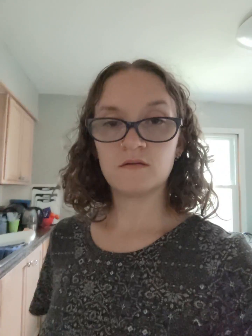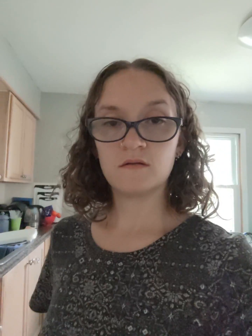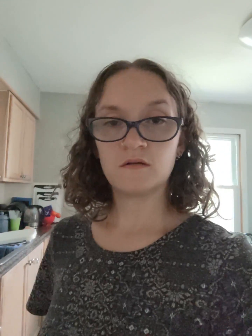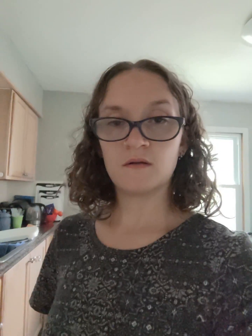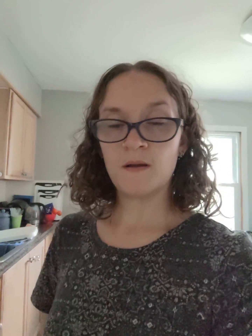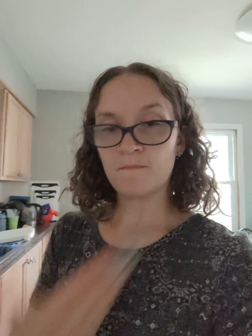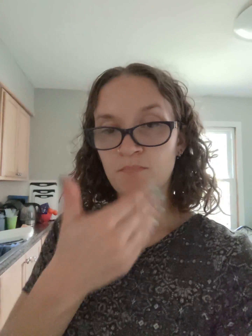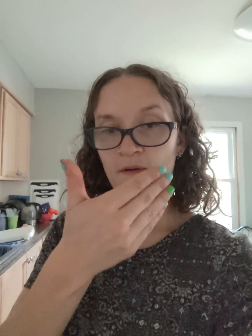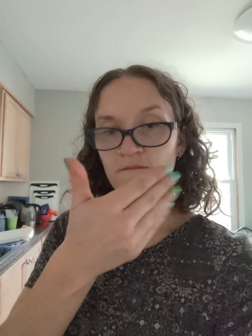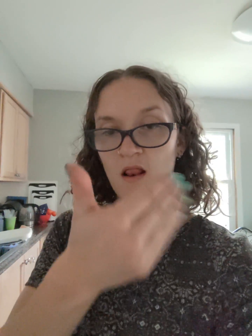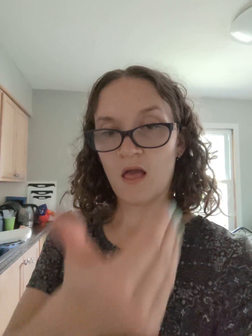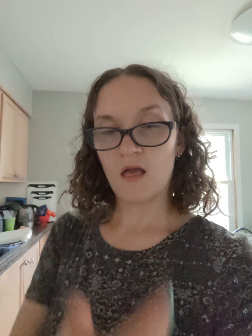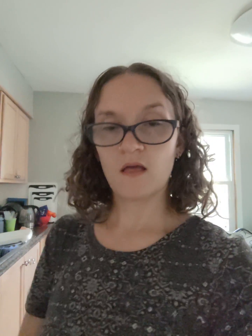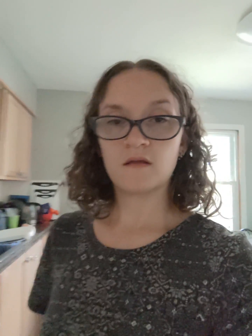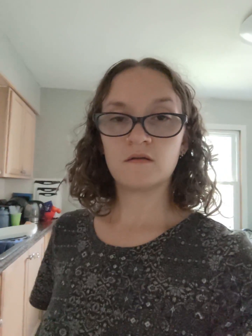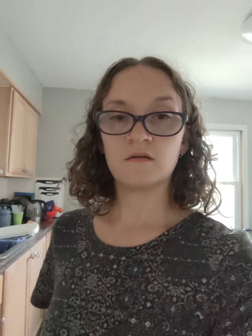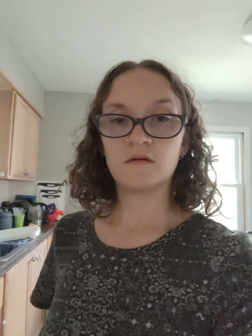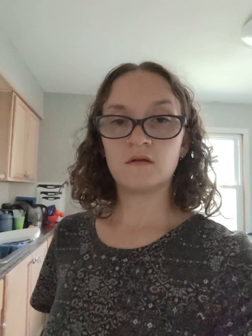butterfly